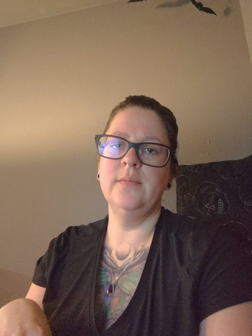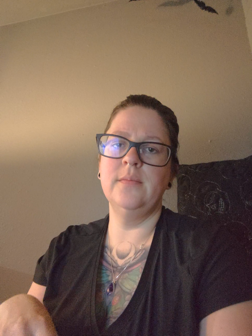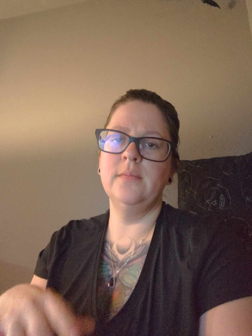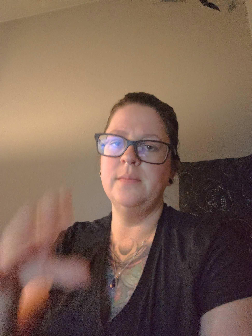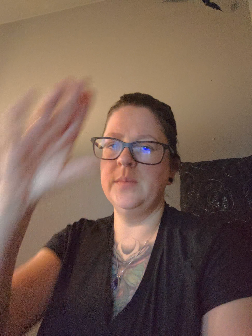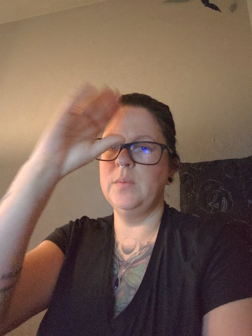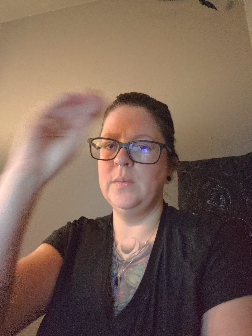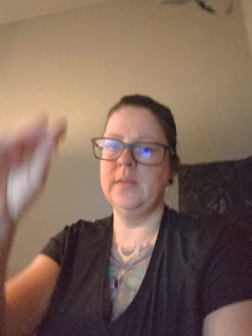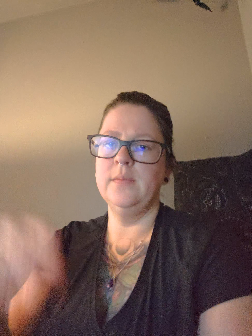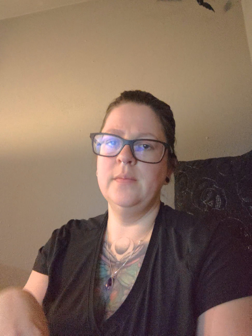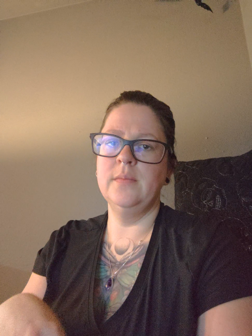boy